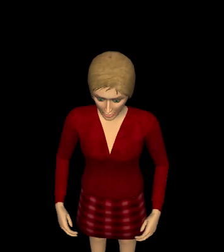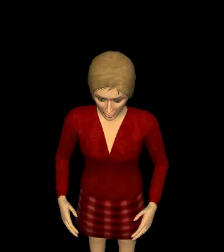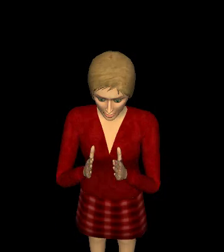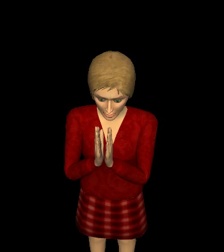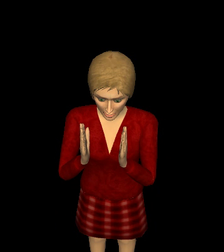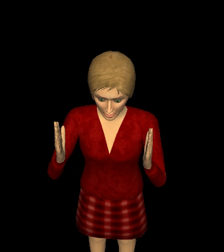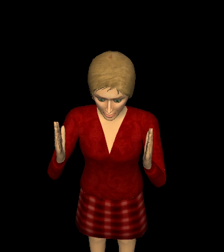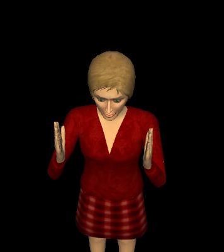مكتبة